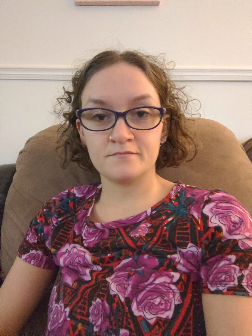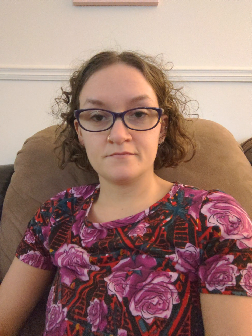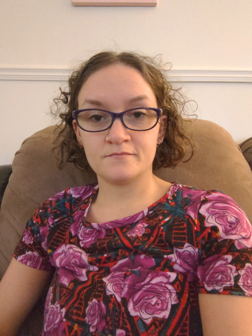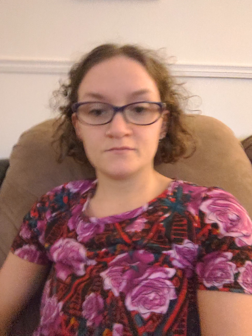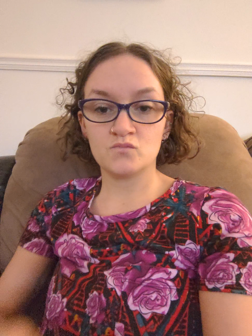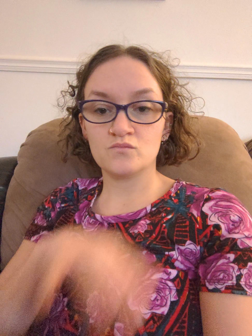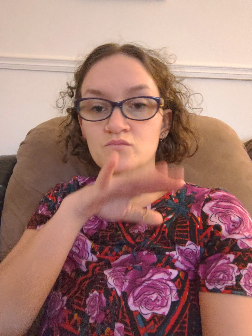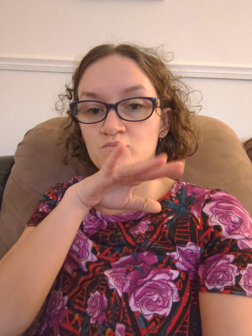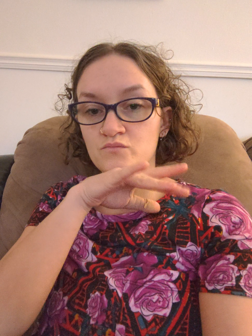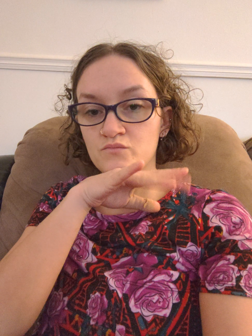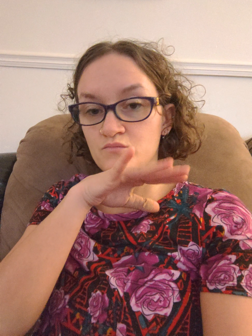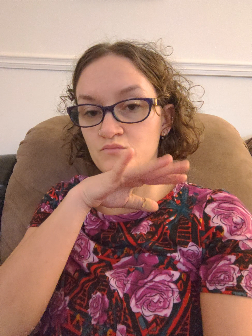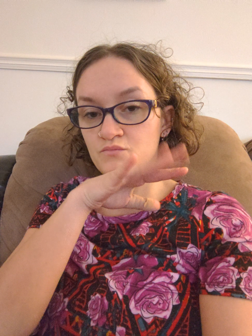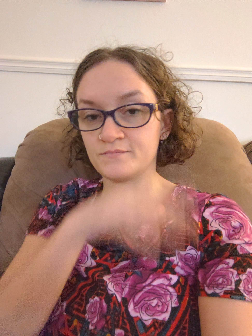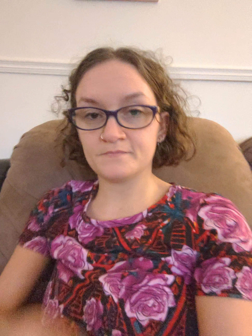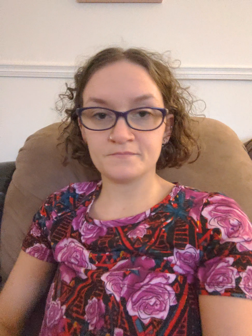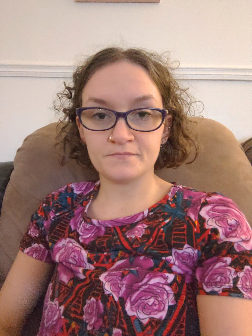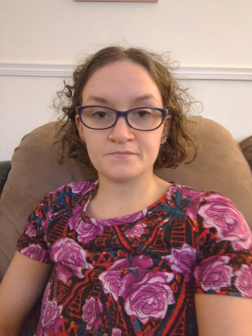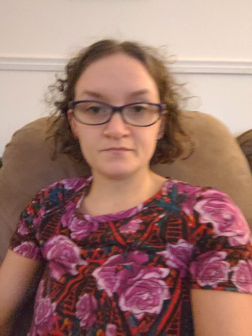dirty